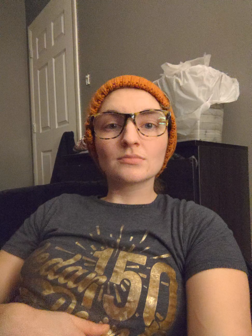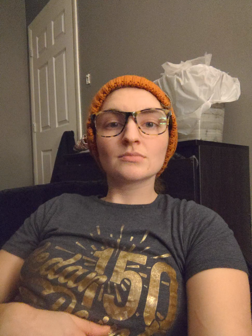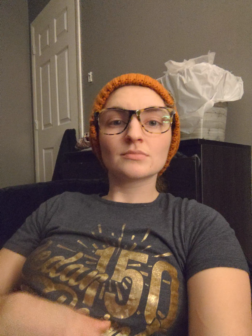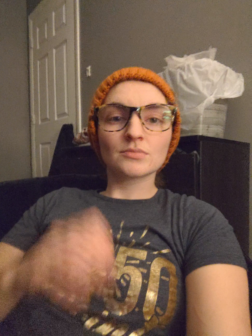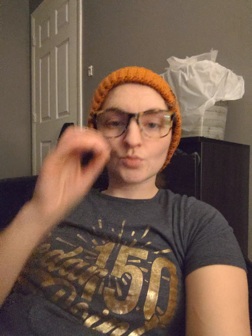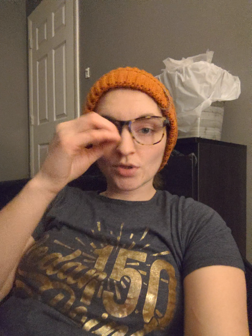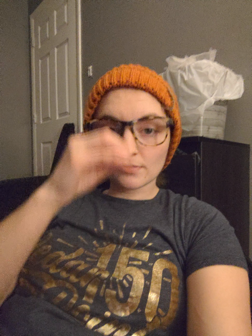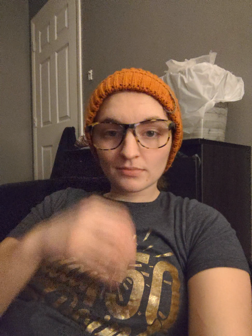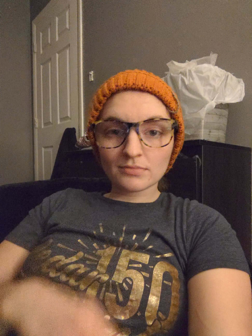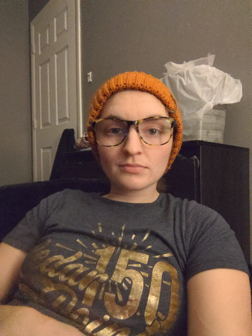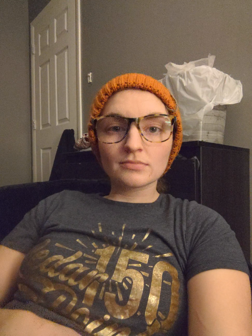owl